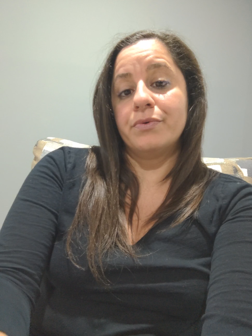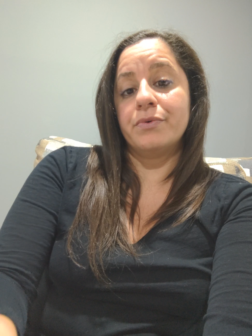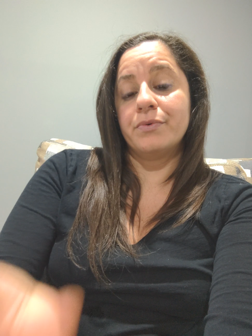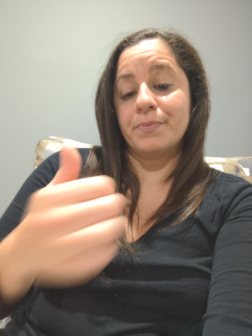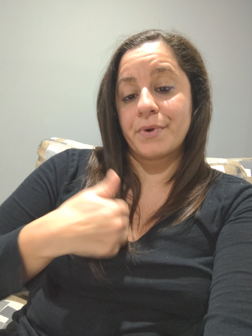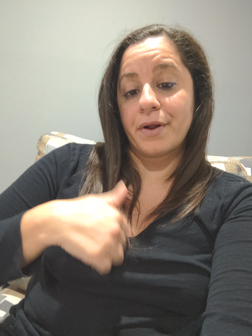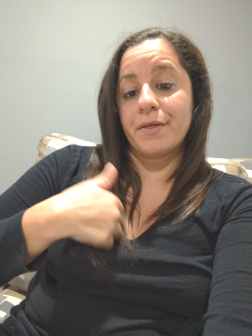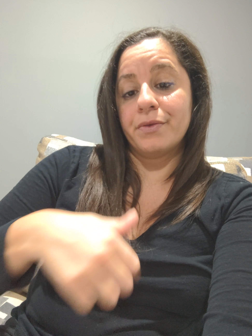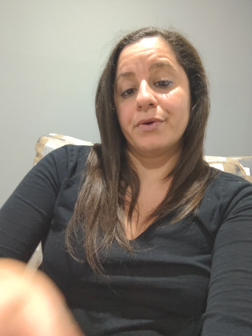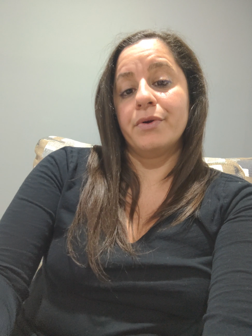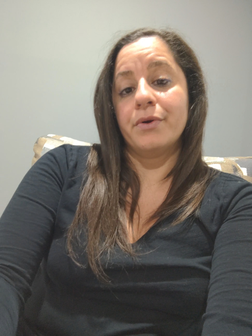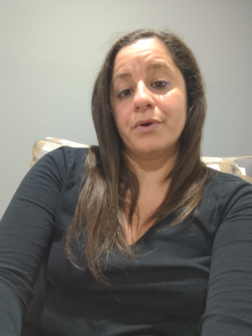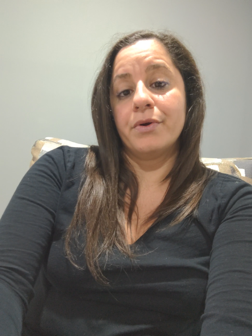bath